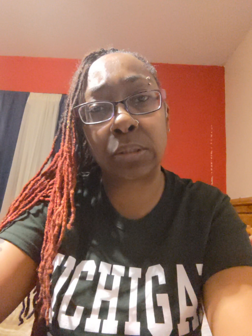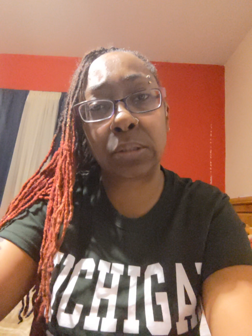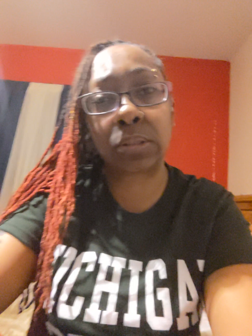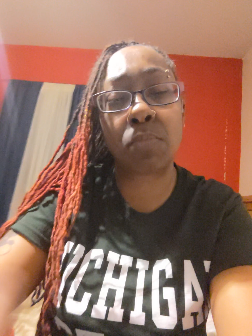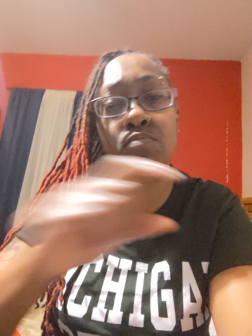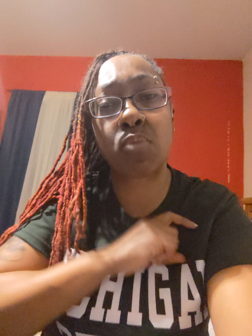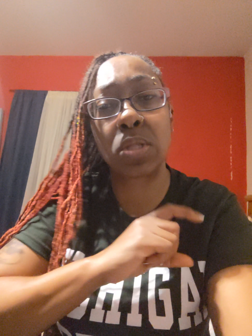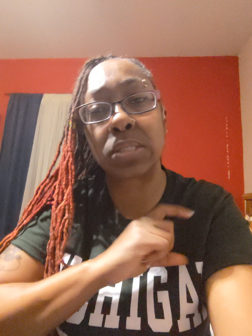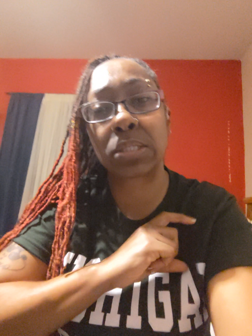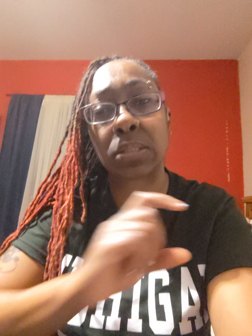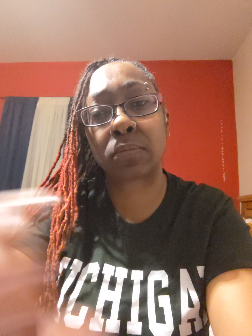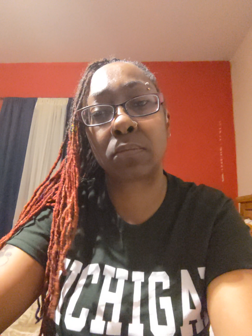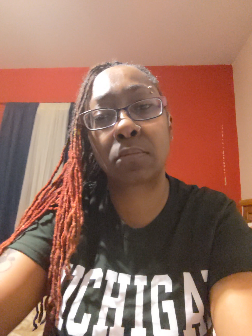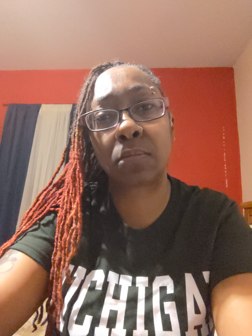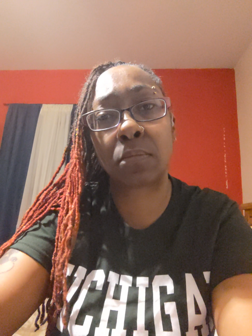police